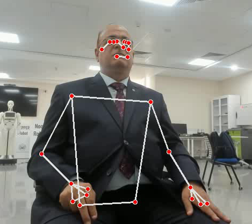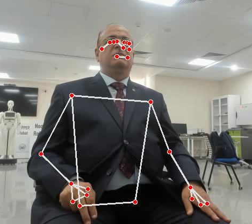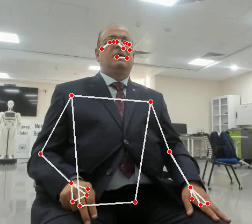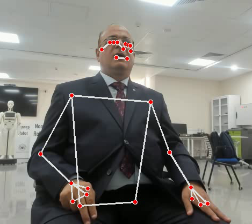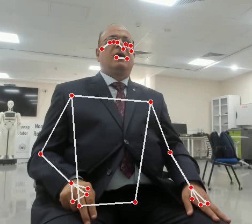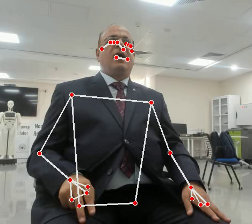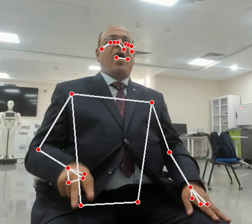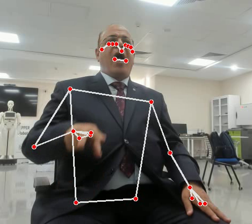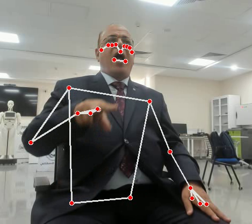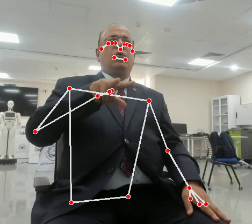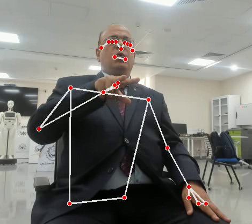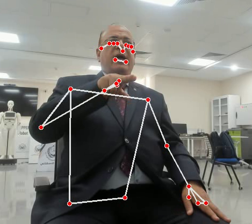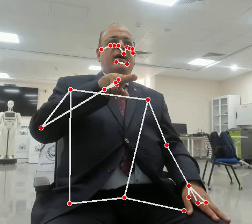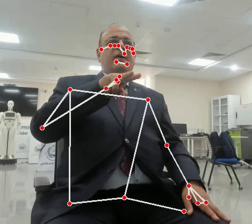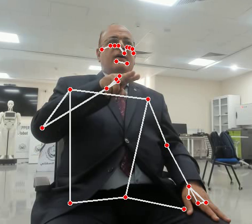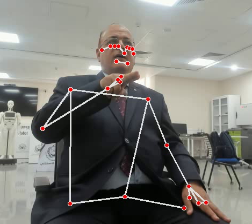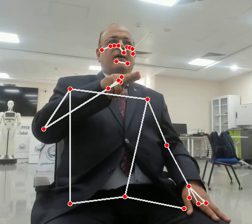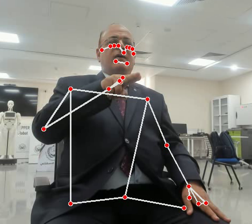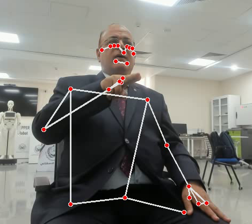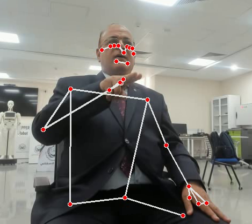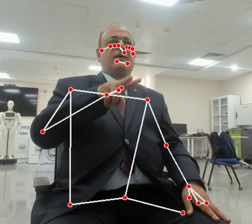akhoia